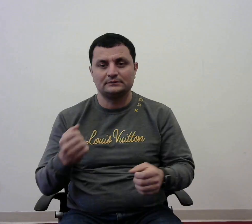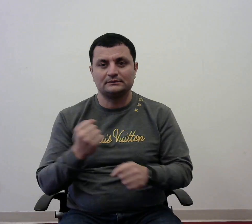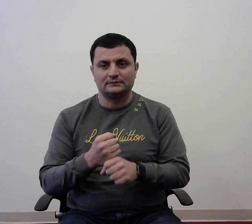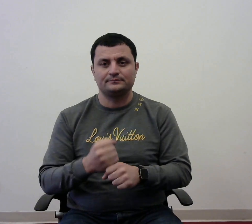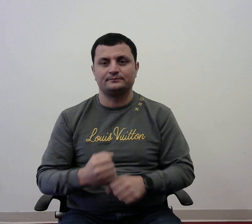edir